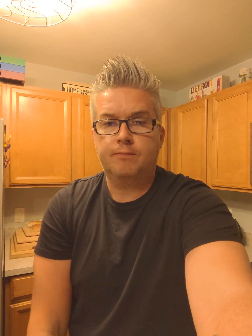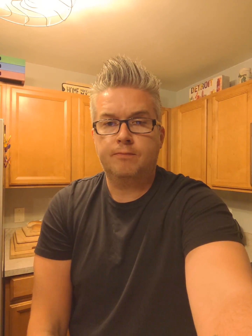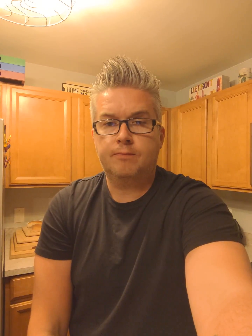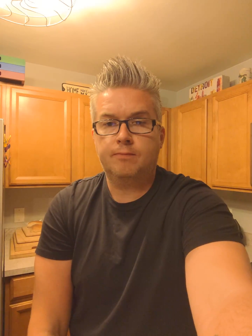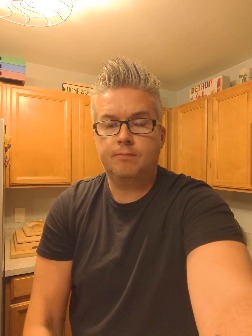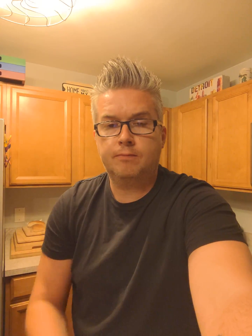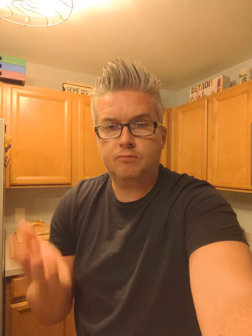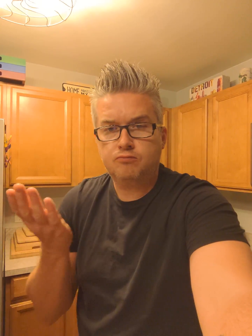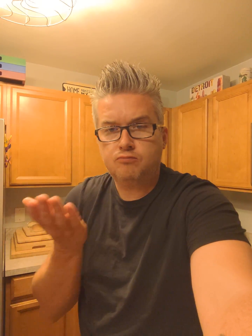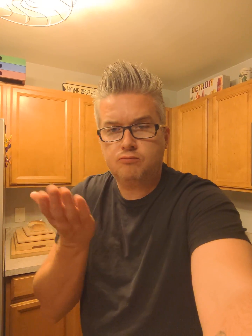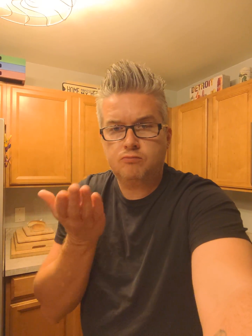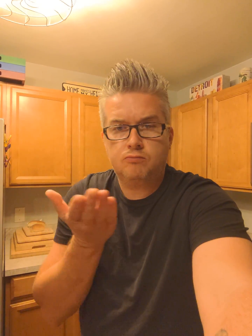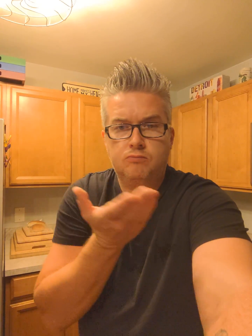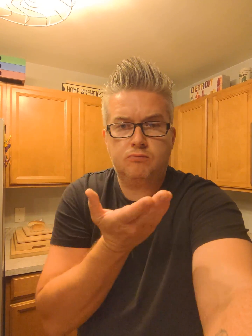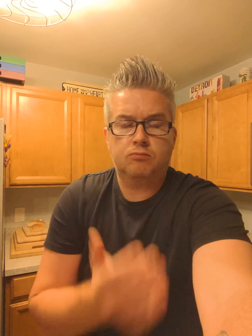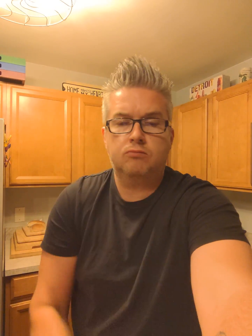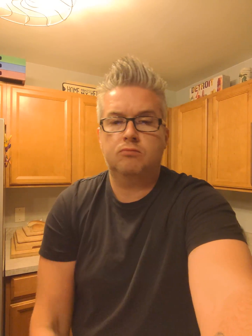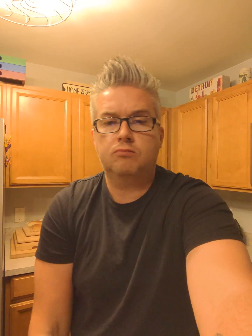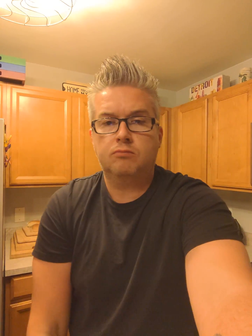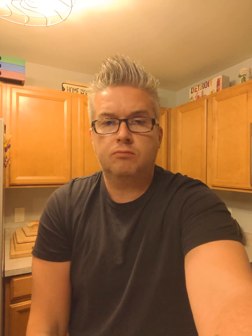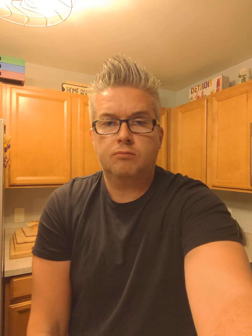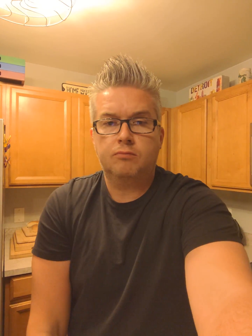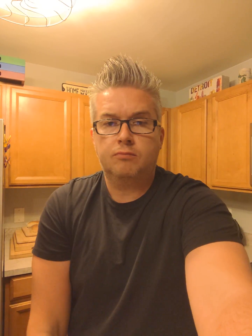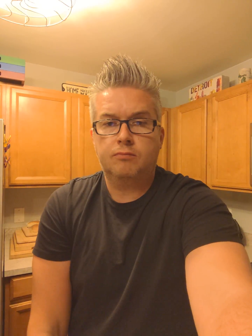carry